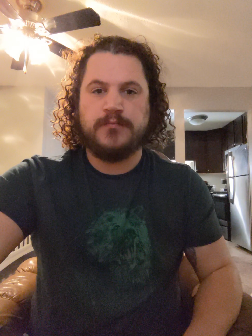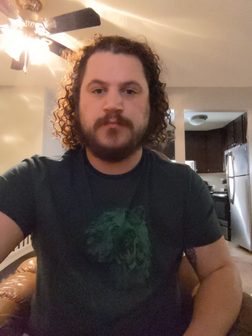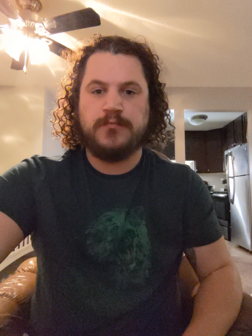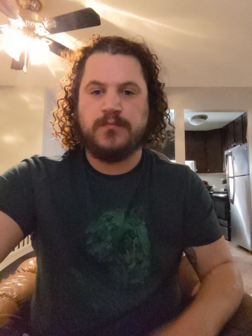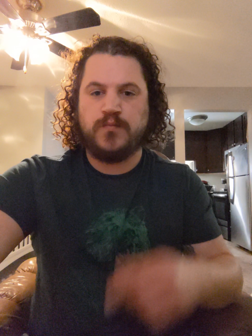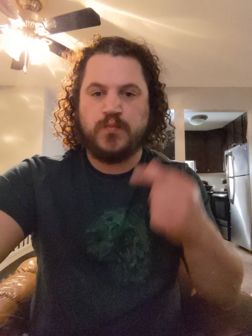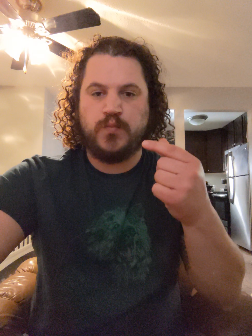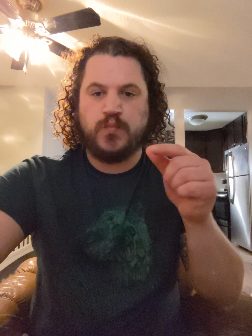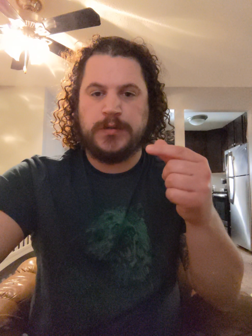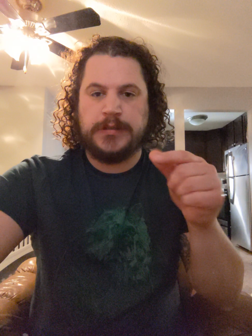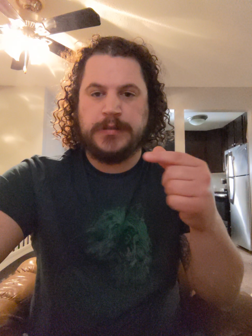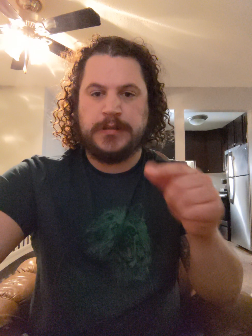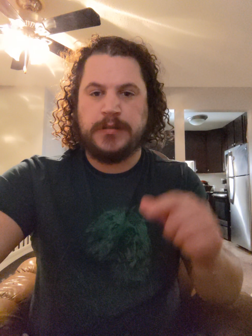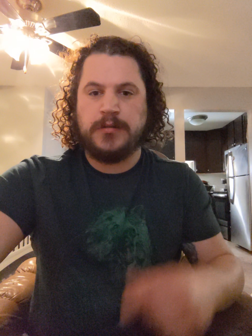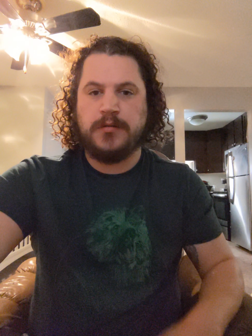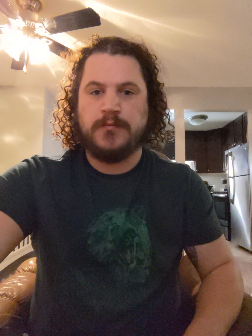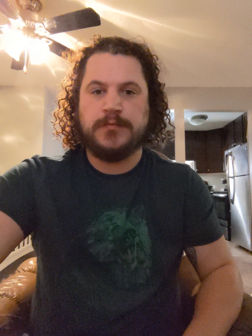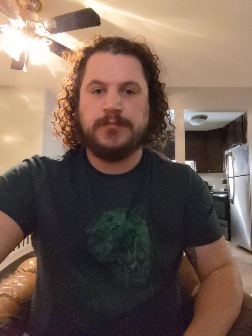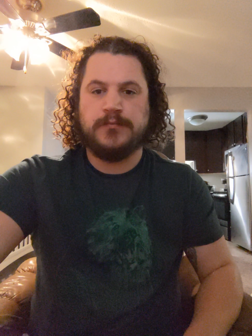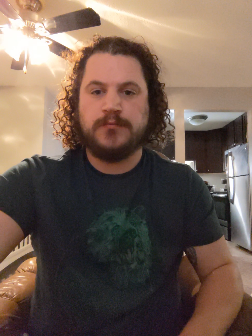green